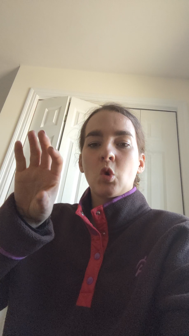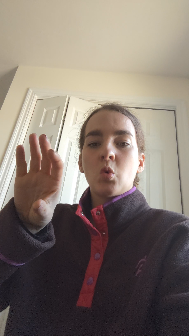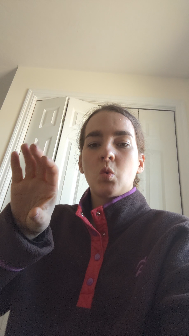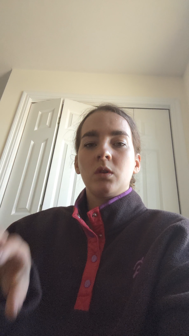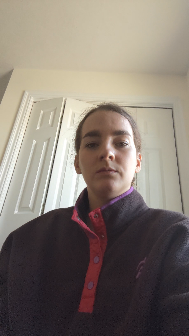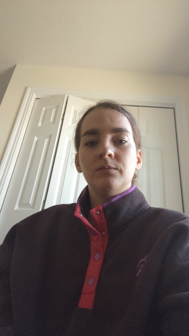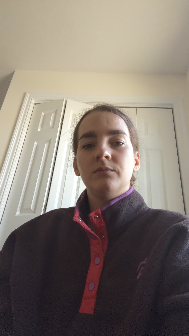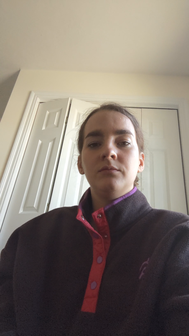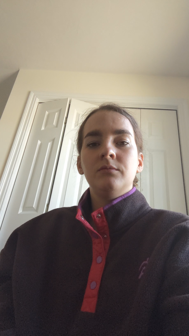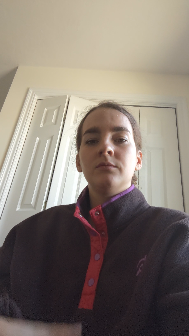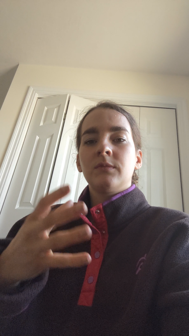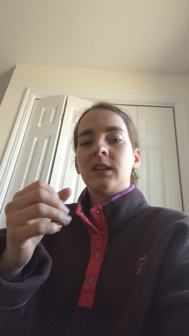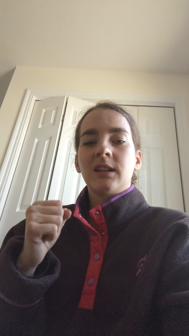get